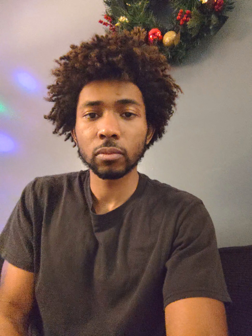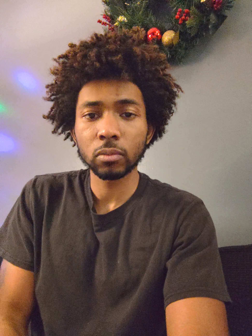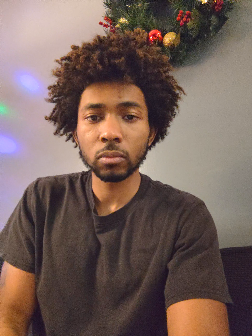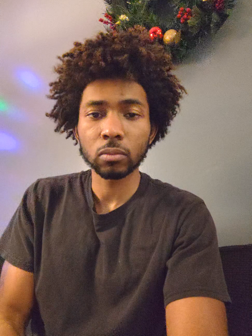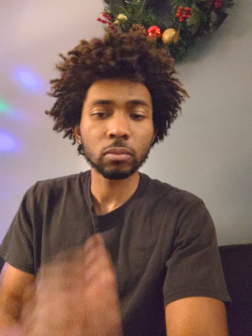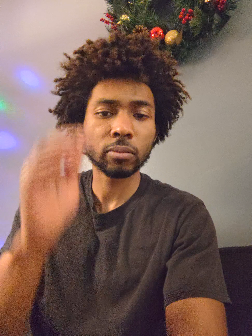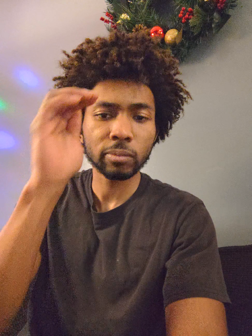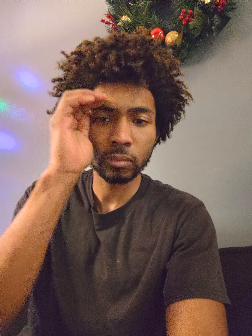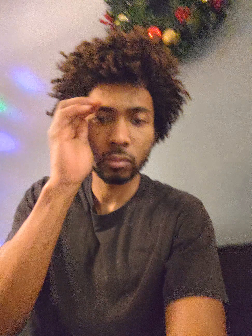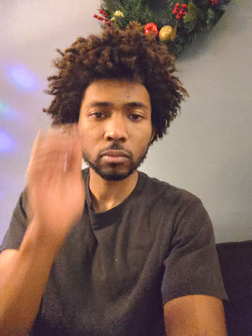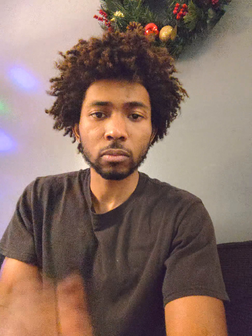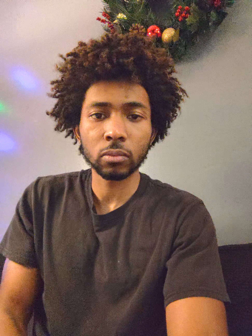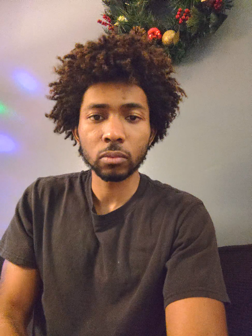listen